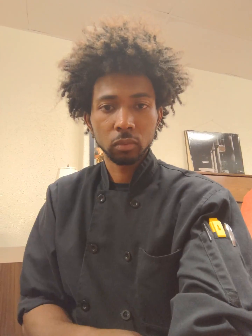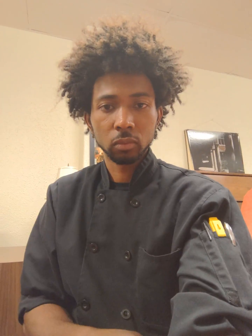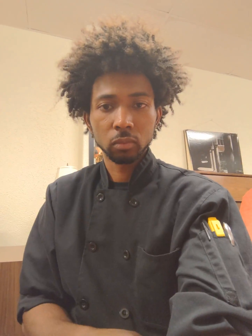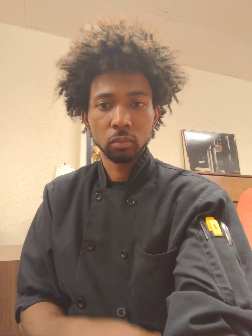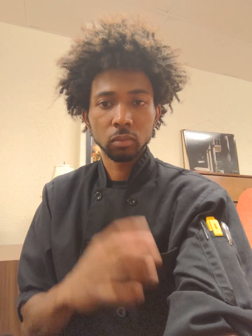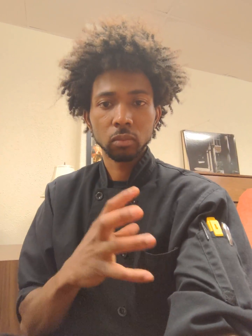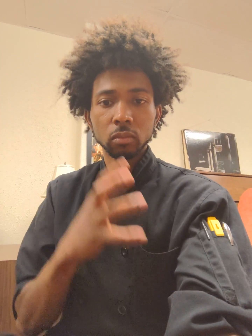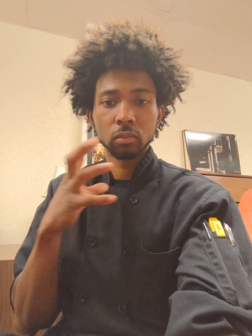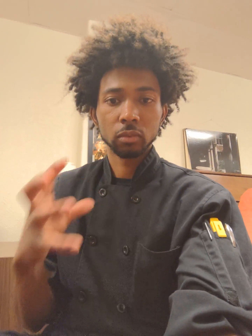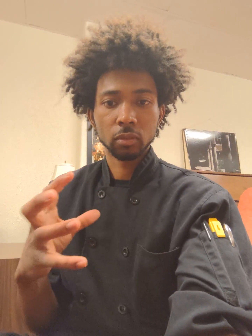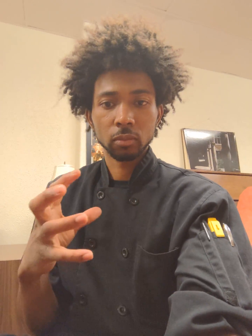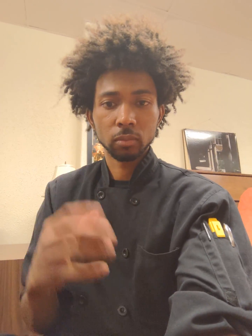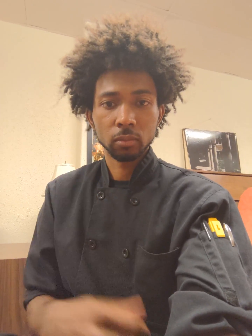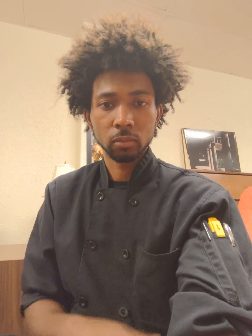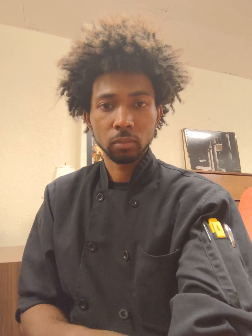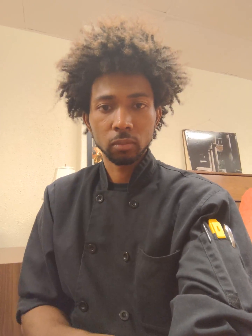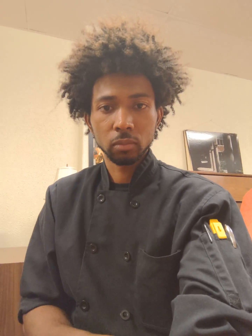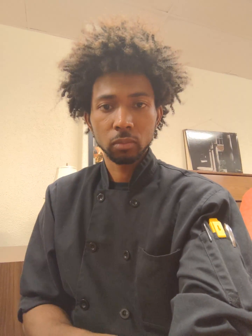a lot